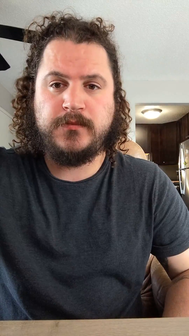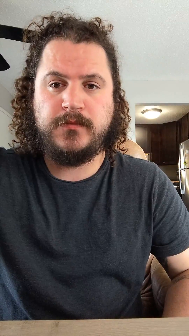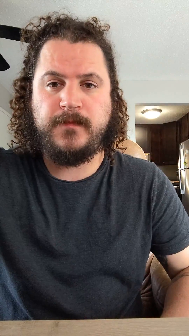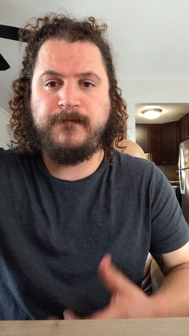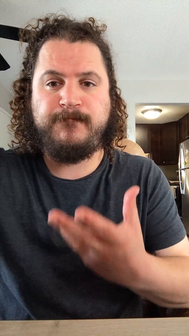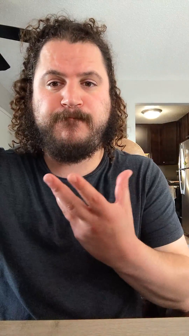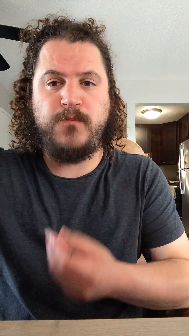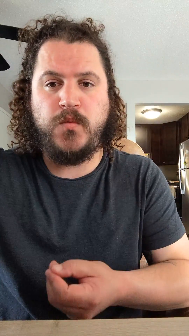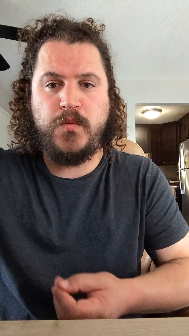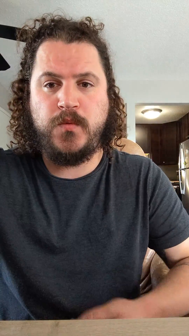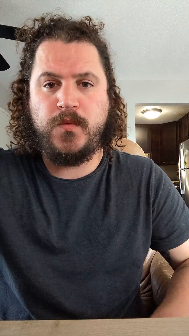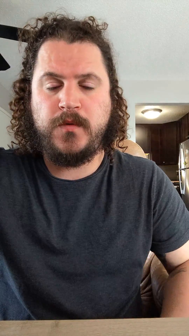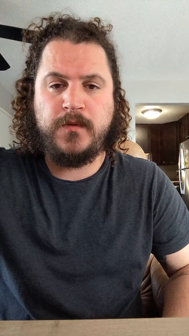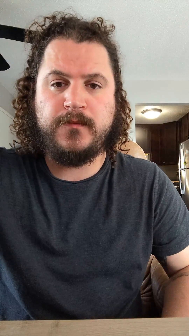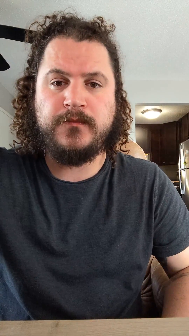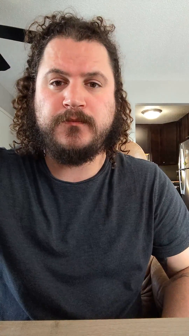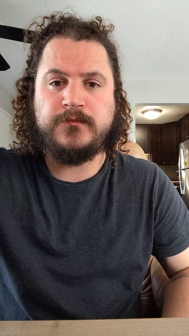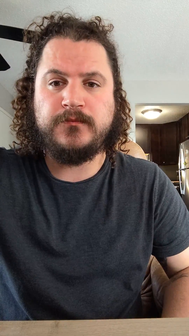poor